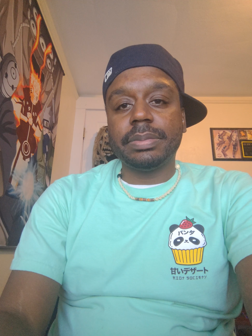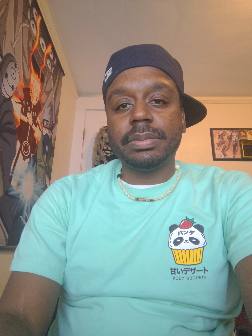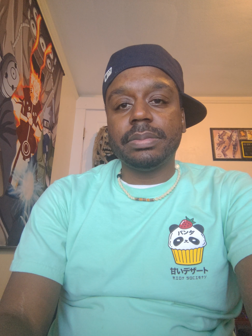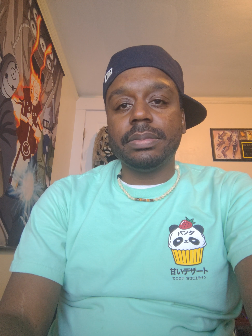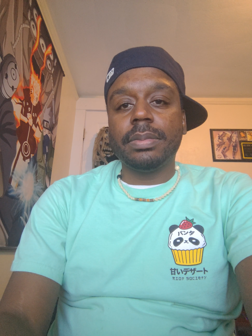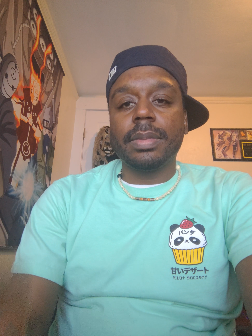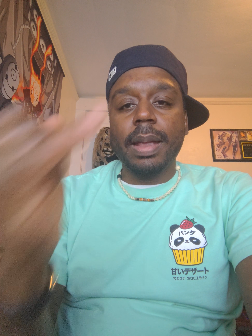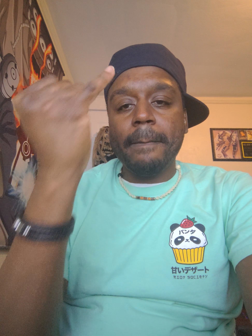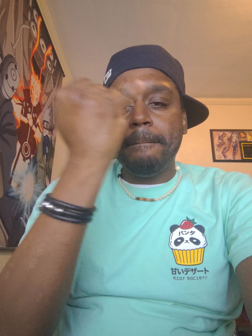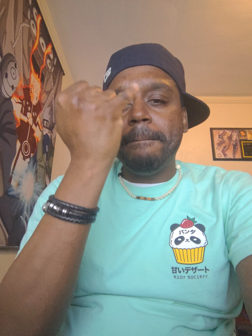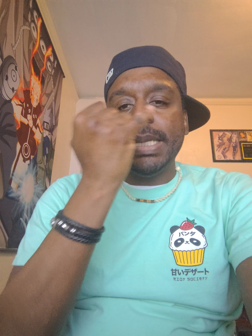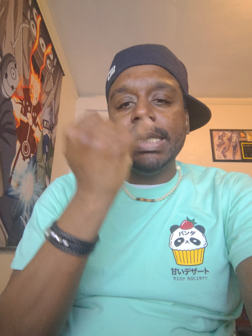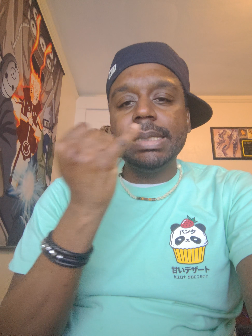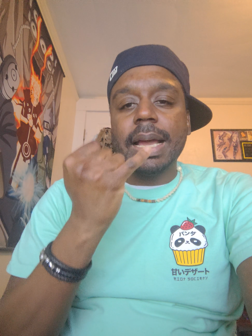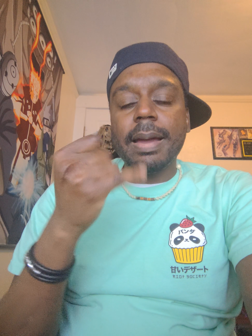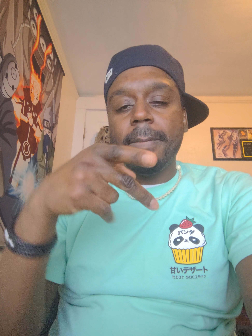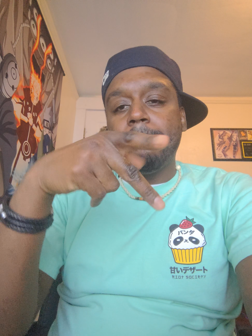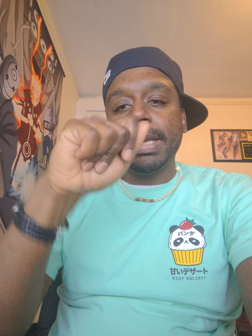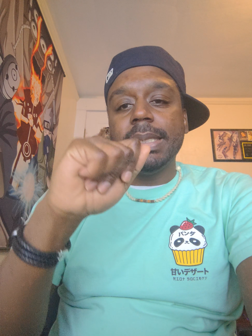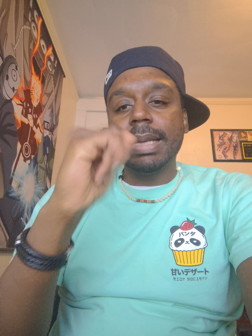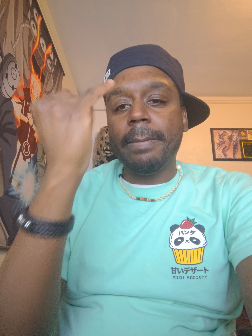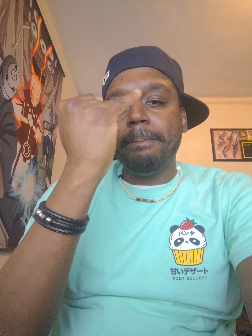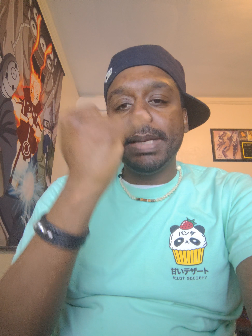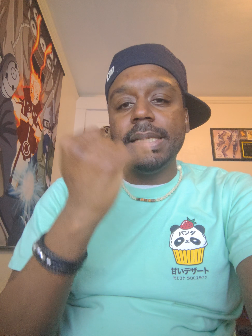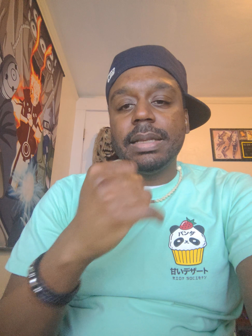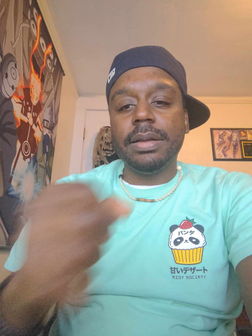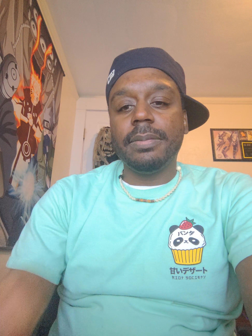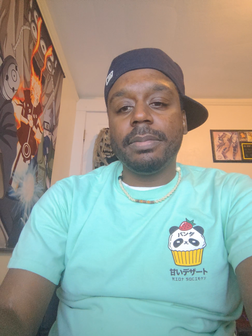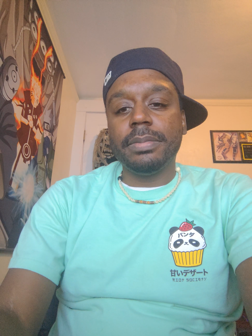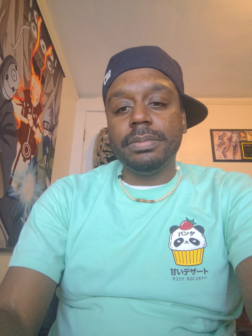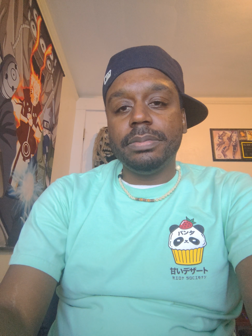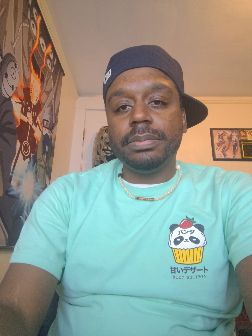pizza